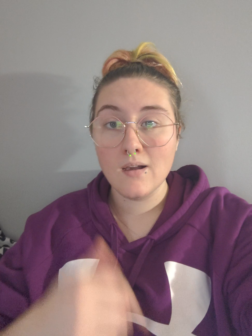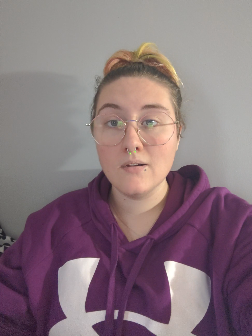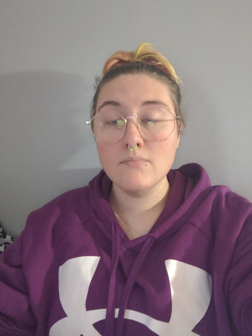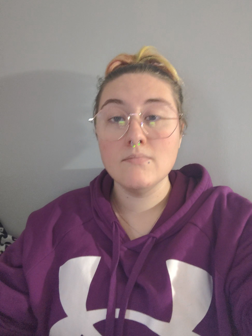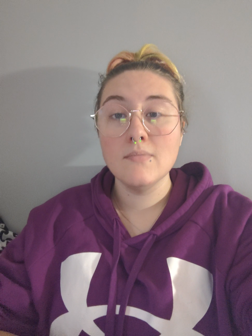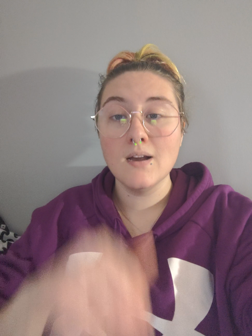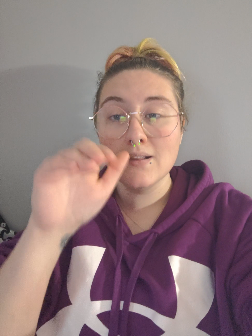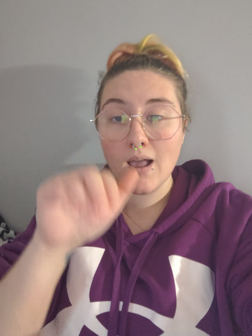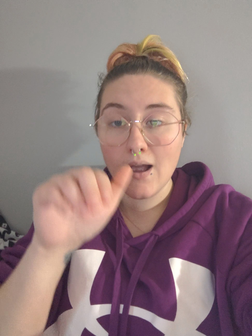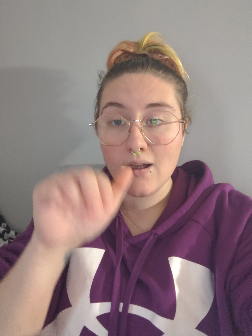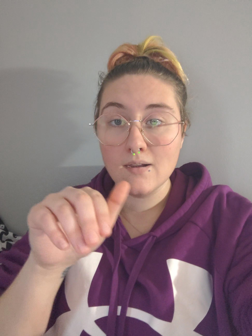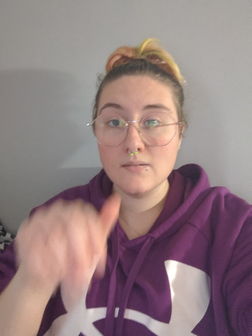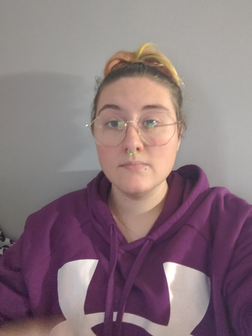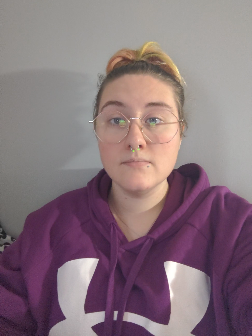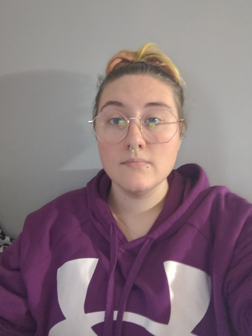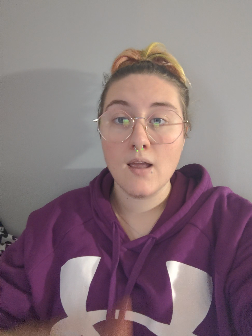night